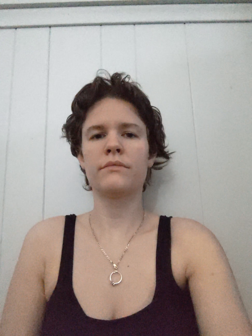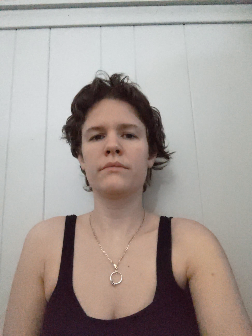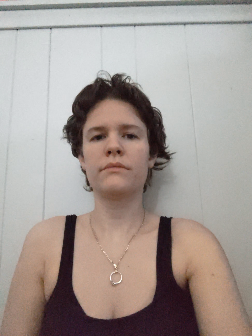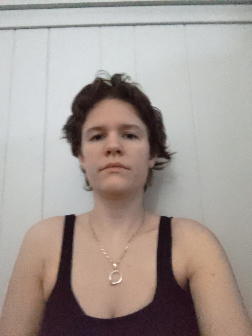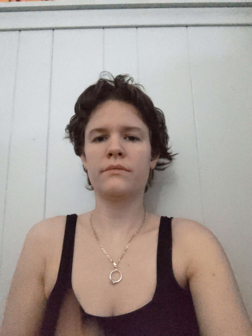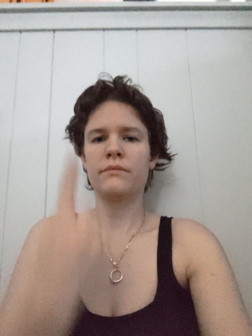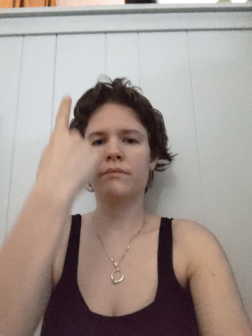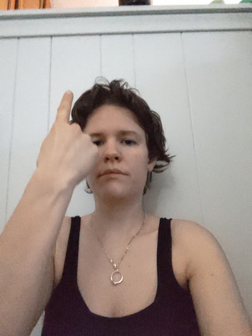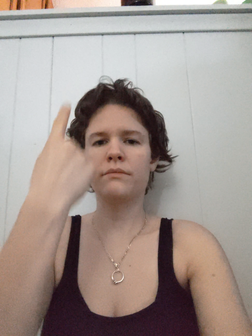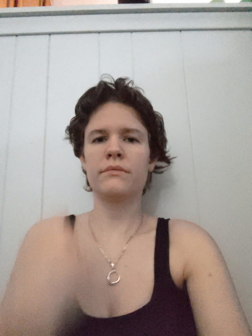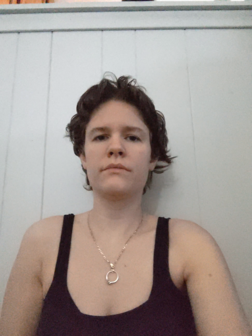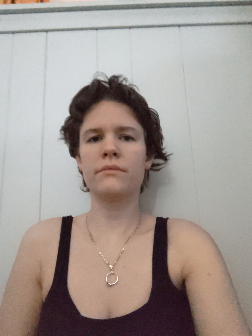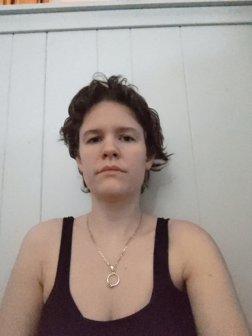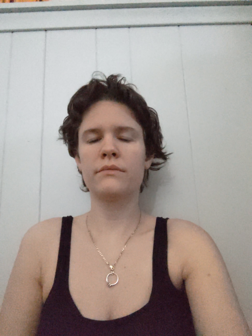up